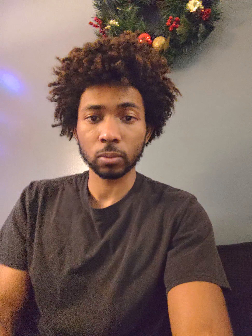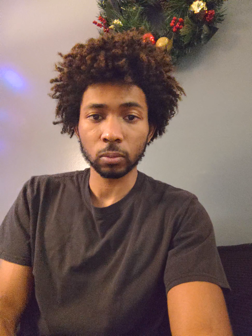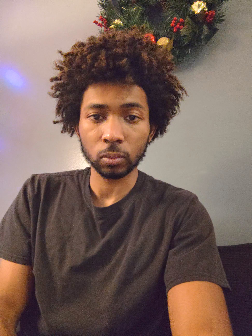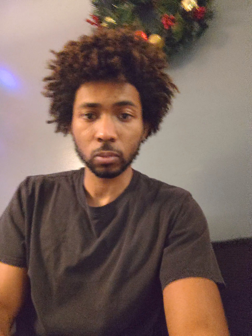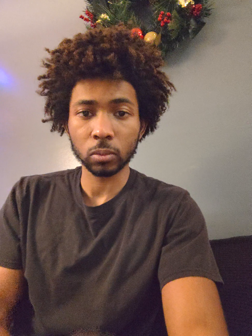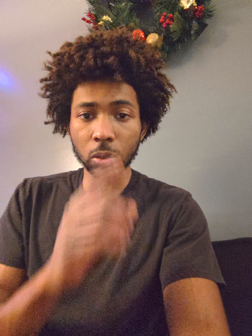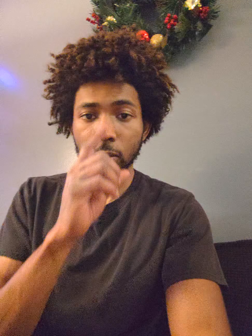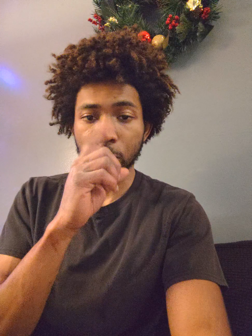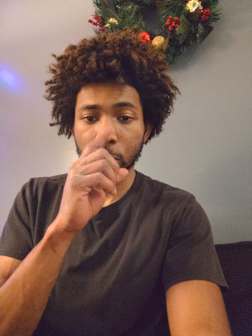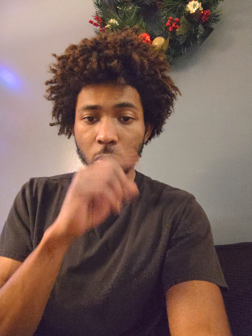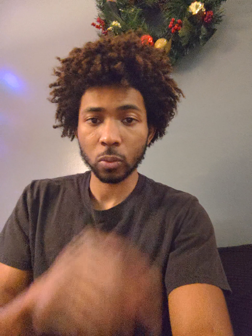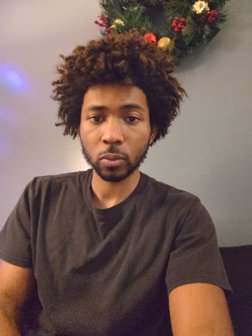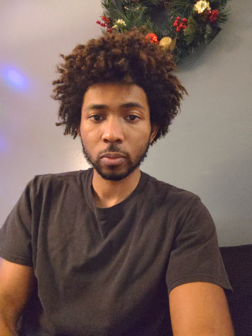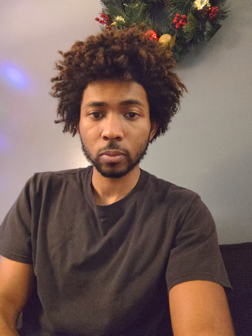mouse